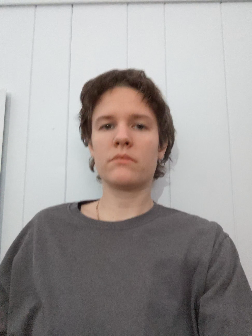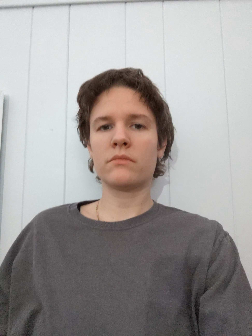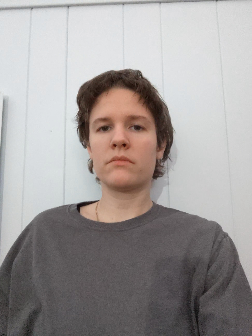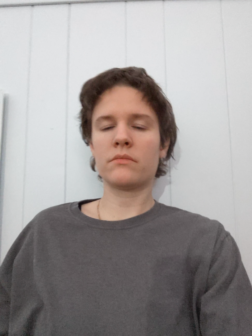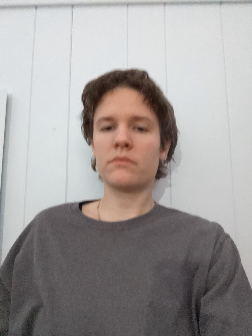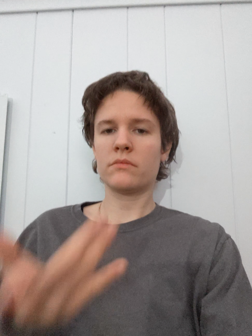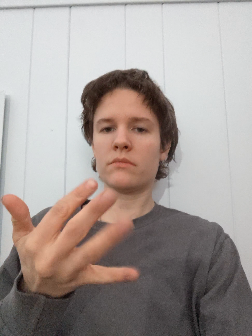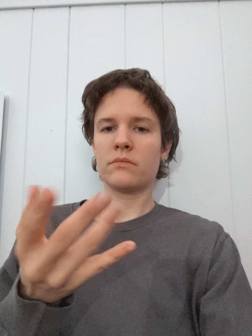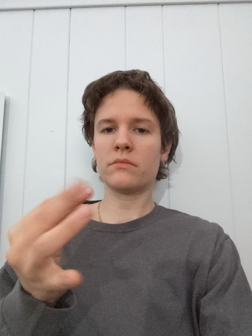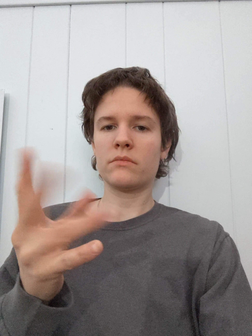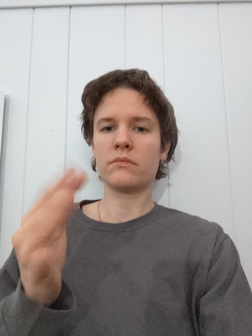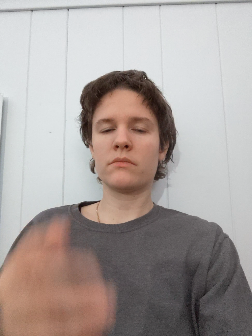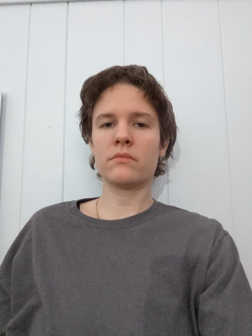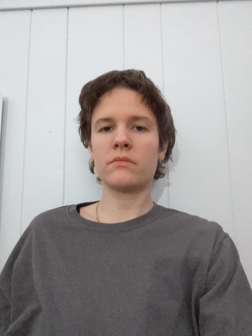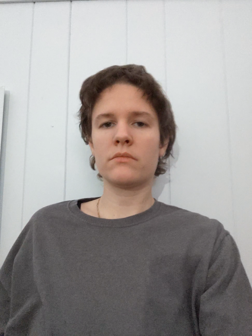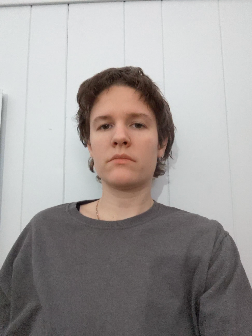finger